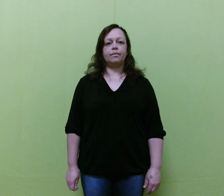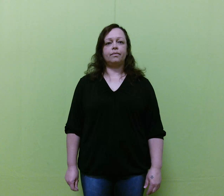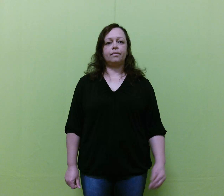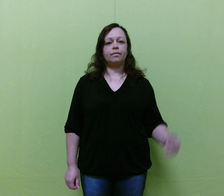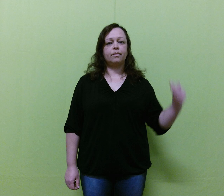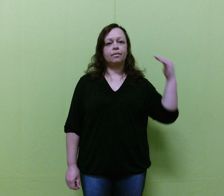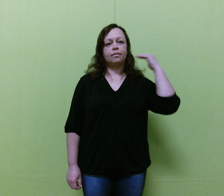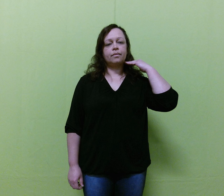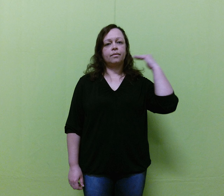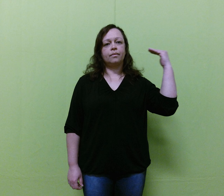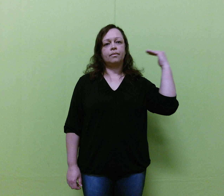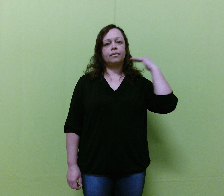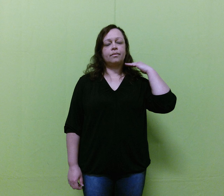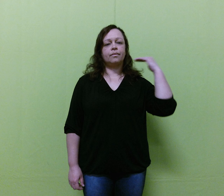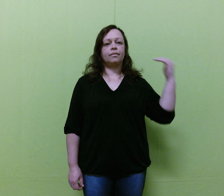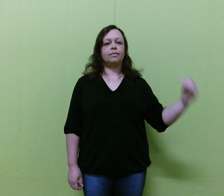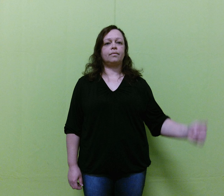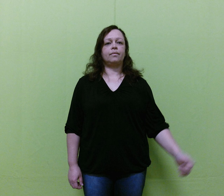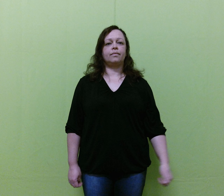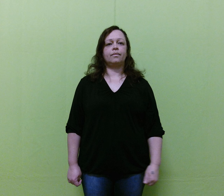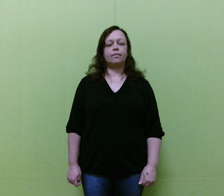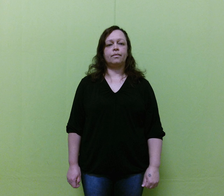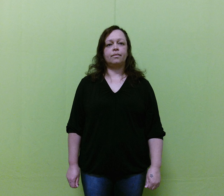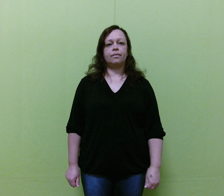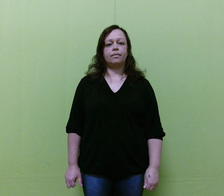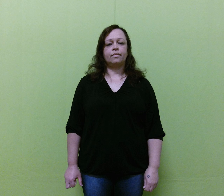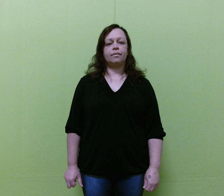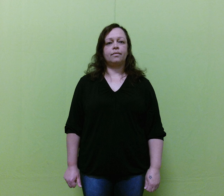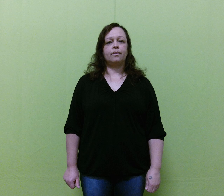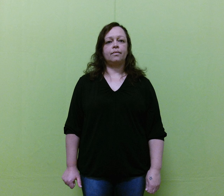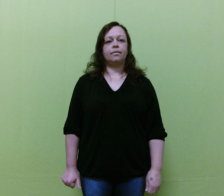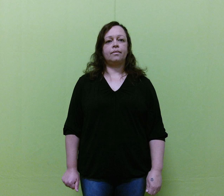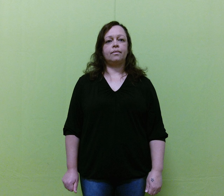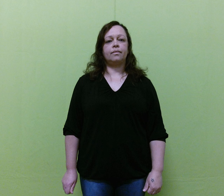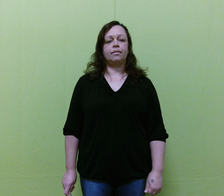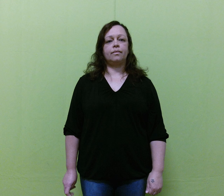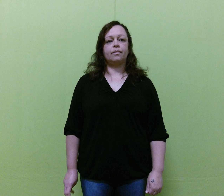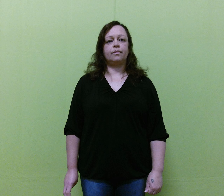banco